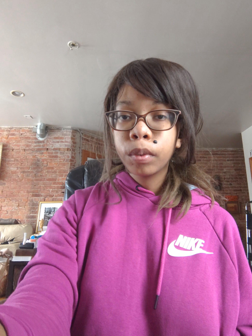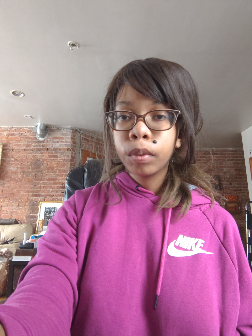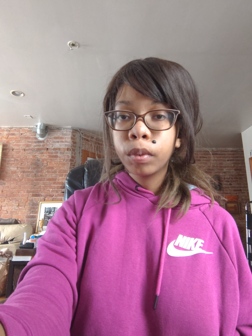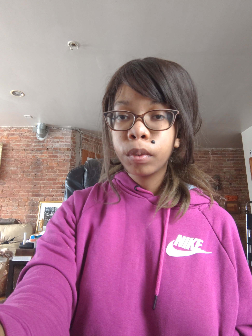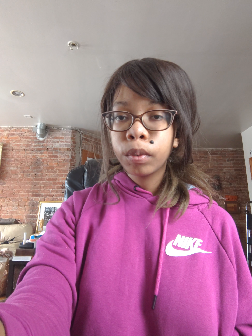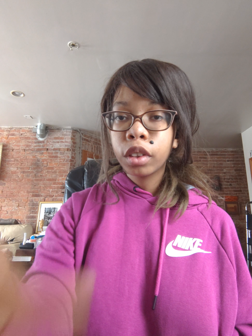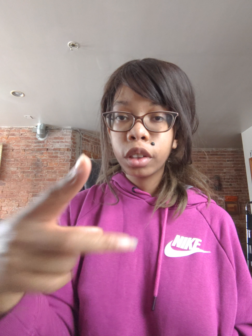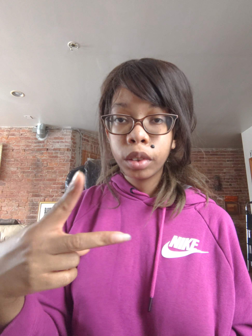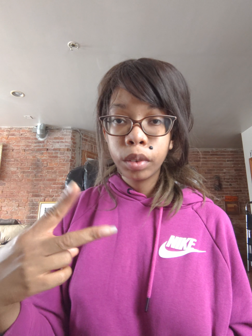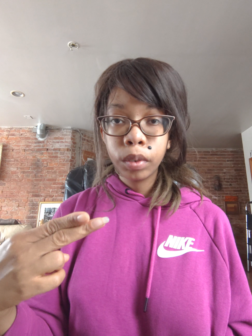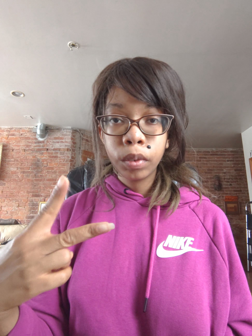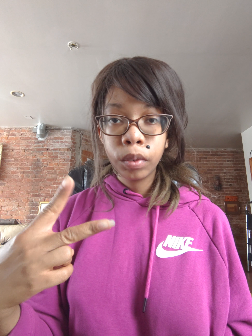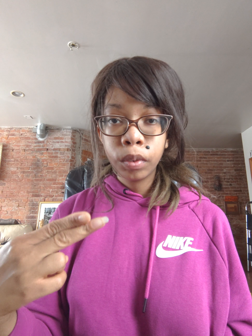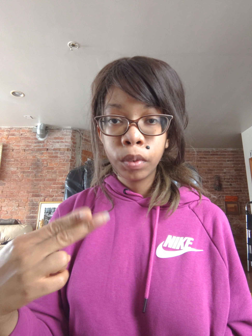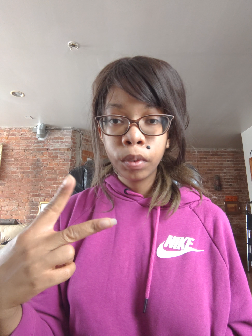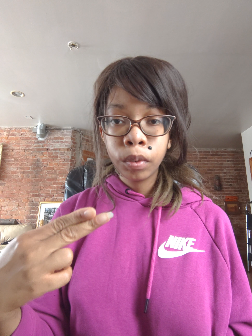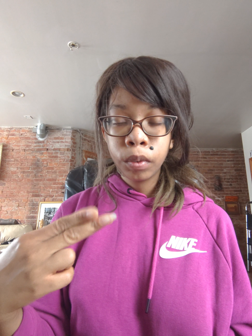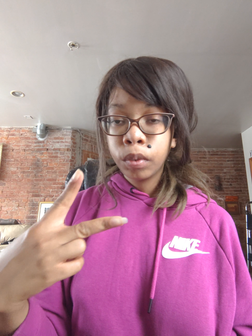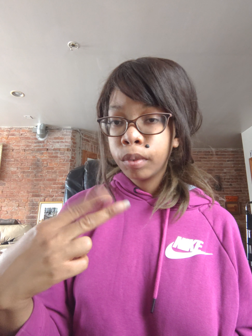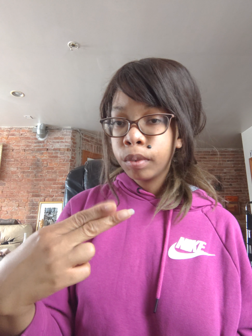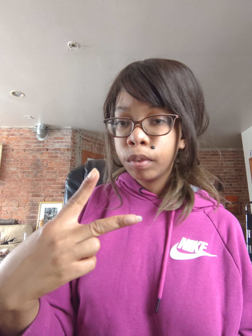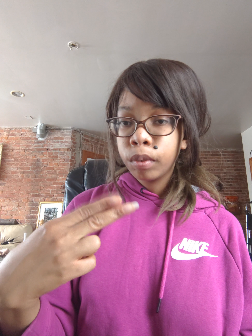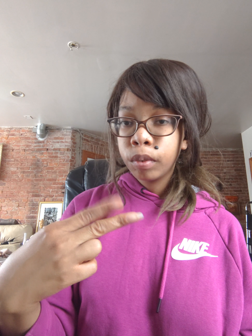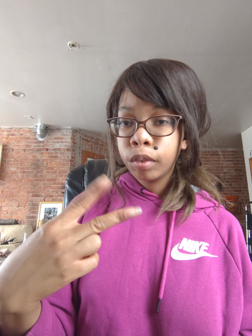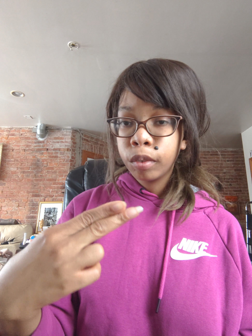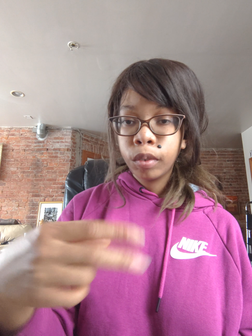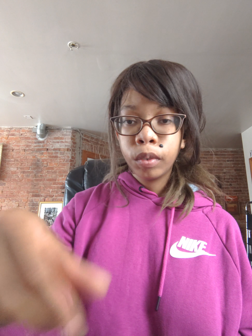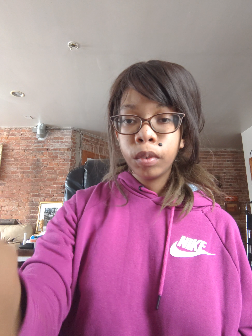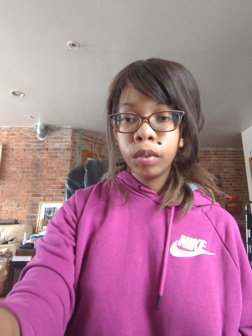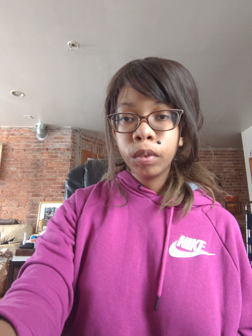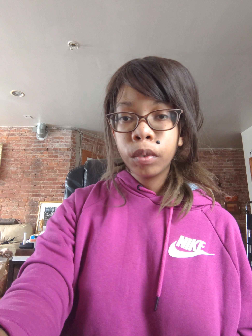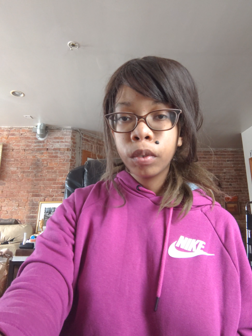scissors